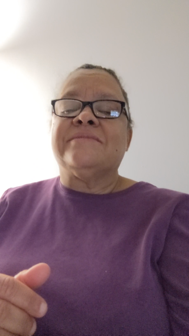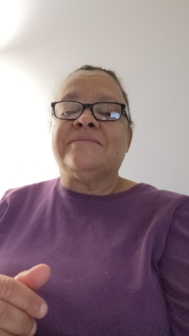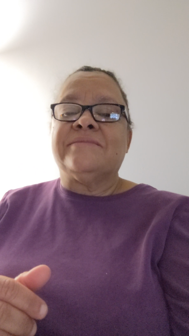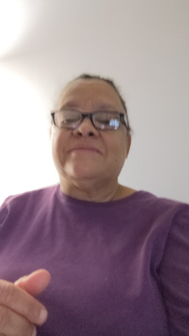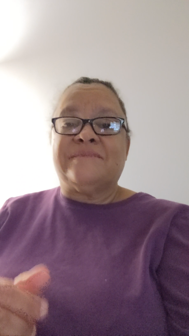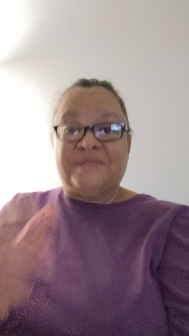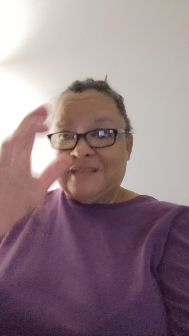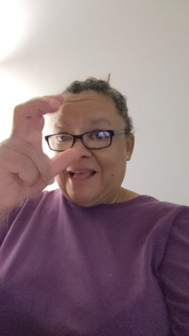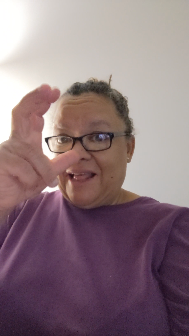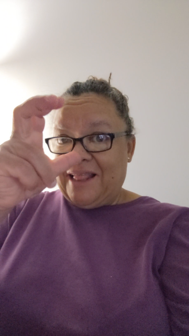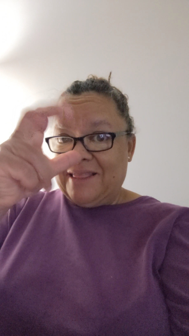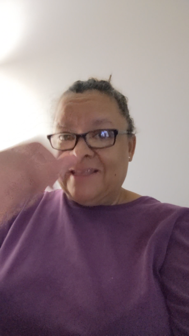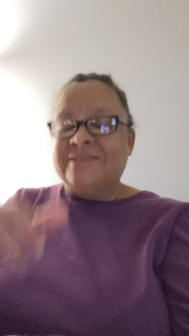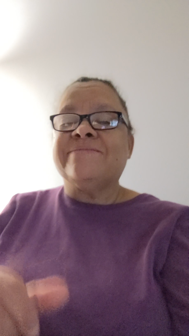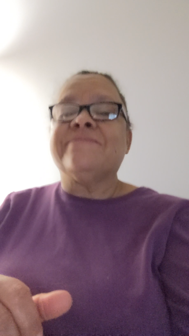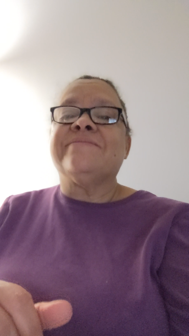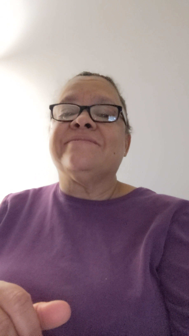ant